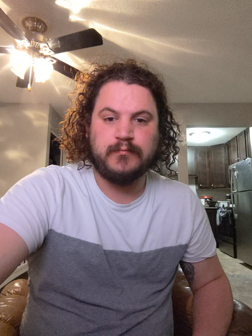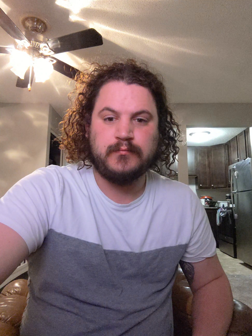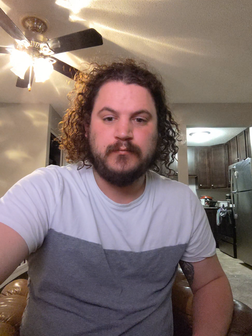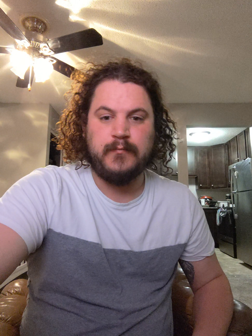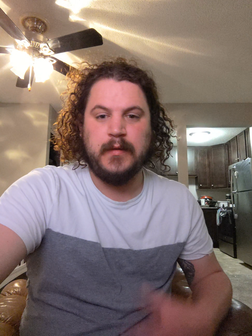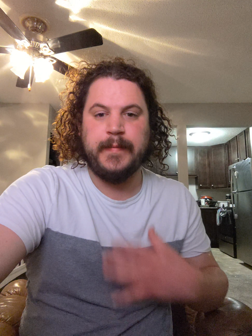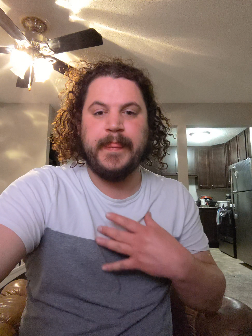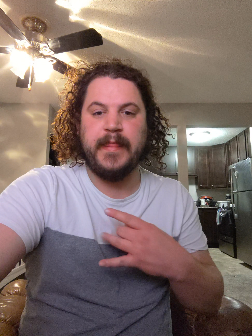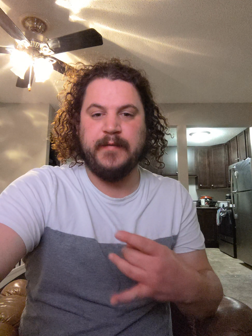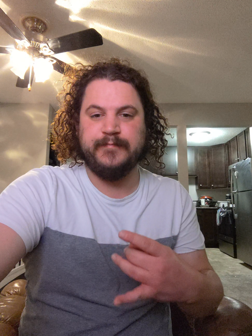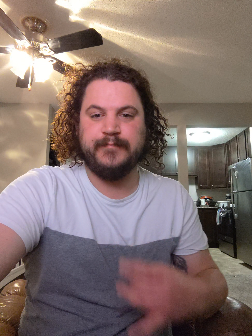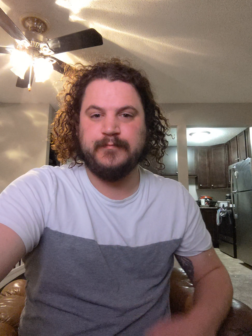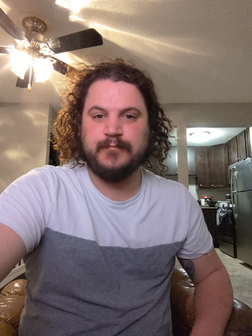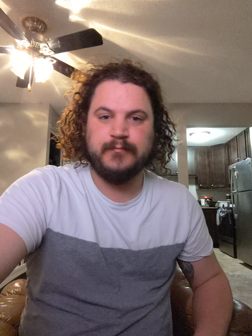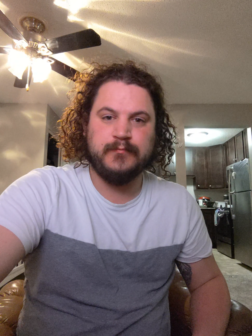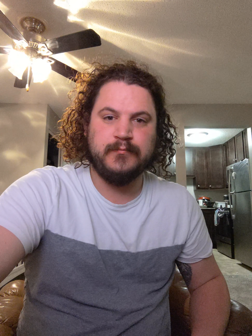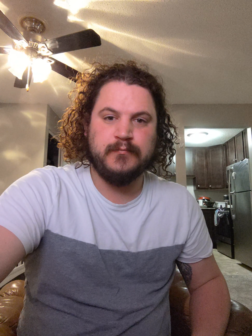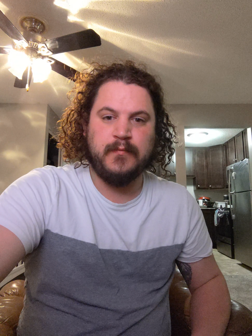like